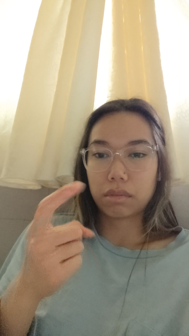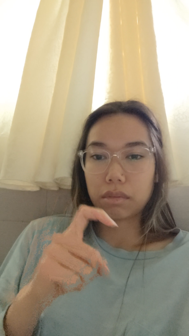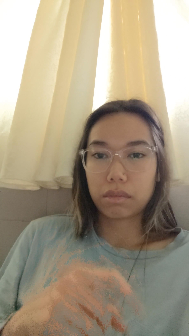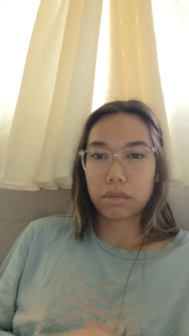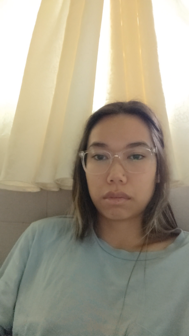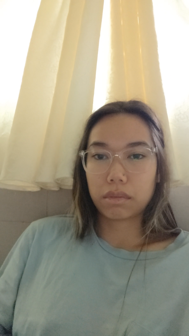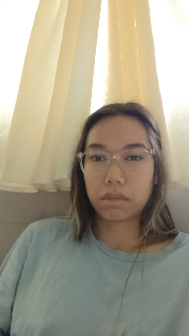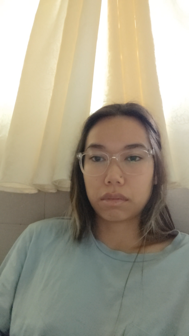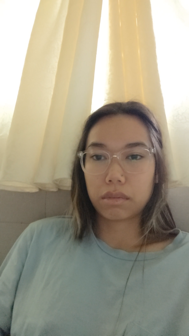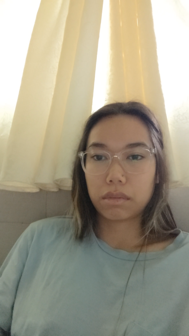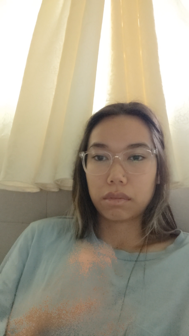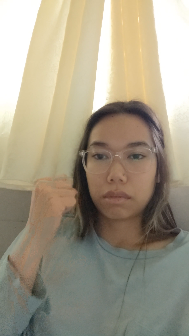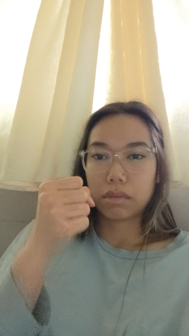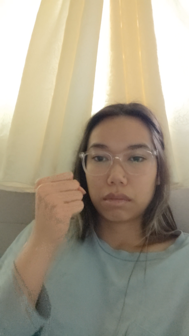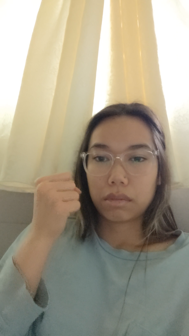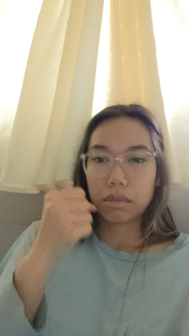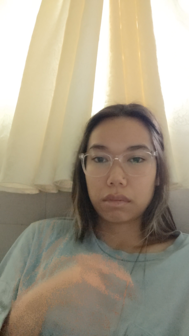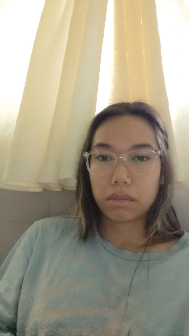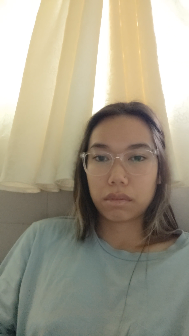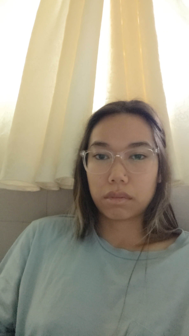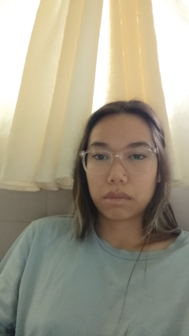hit